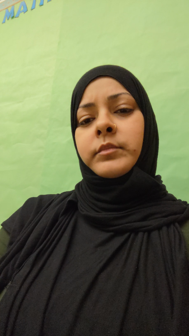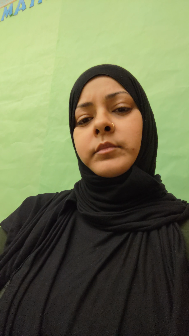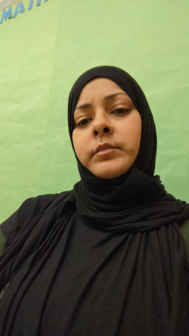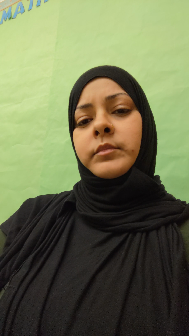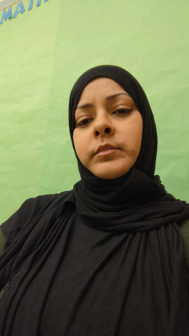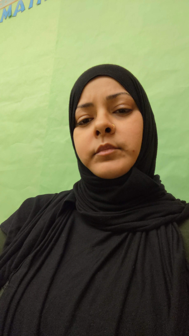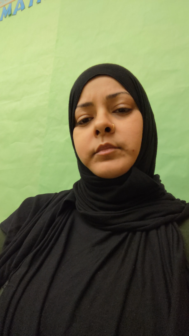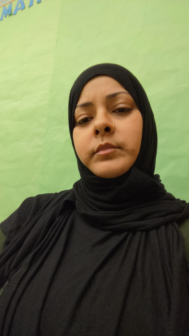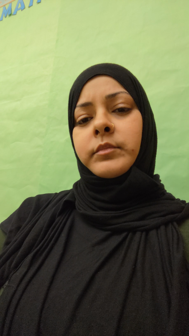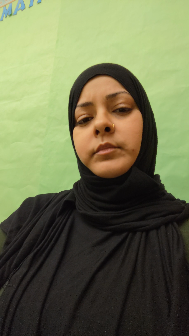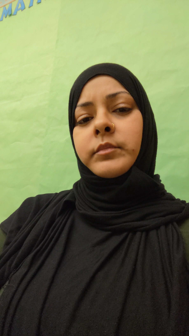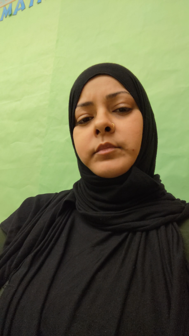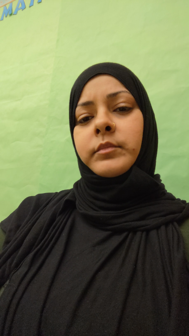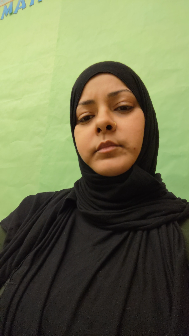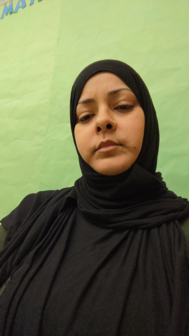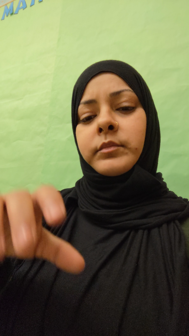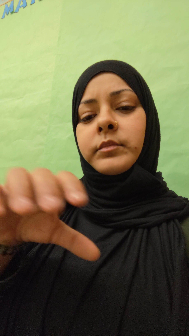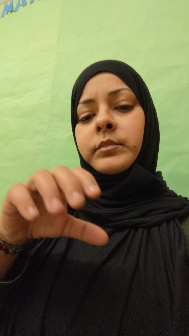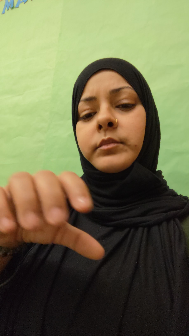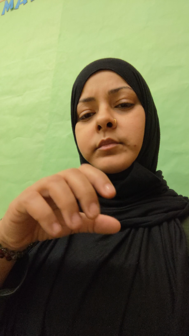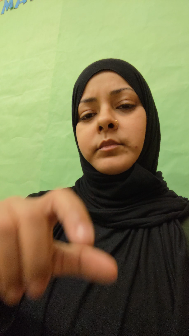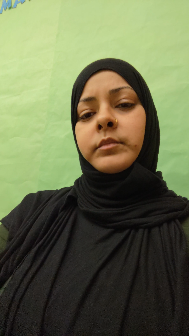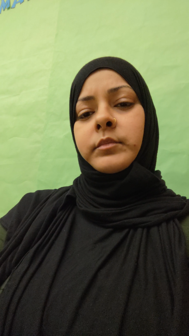does